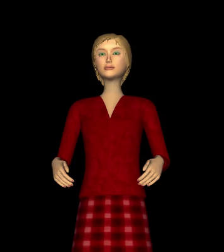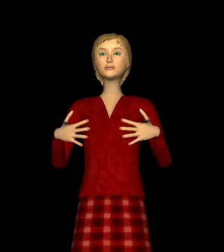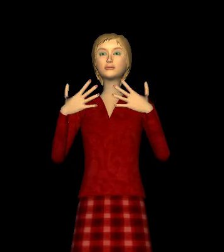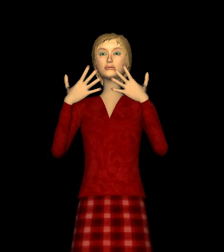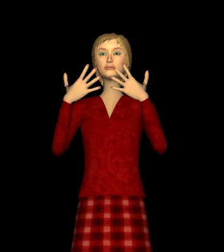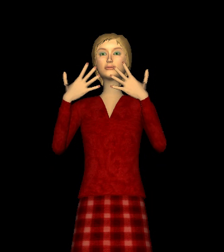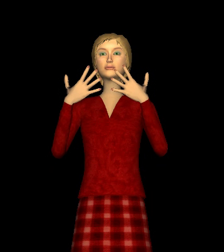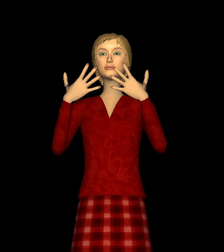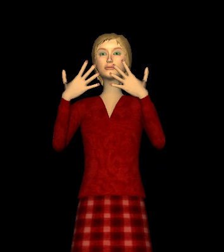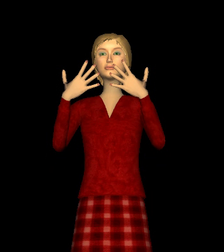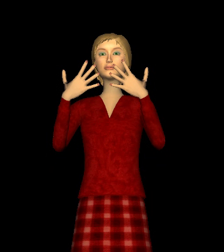يد